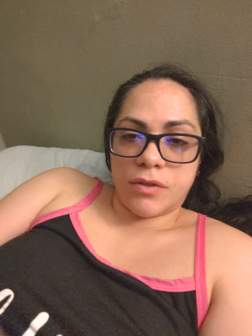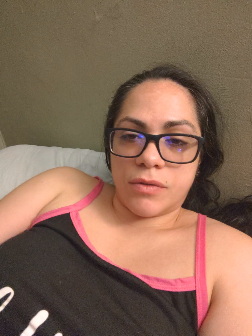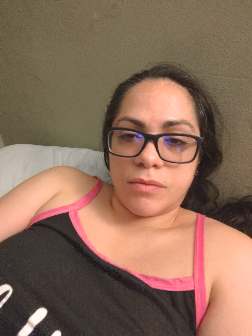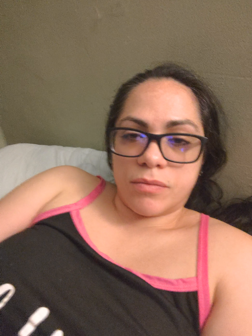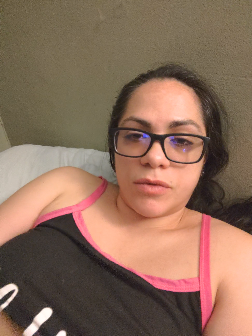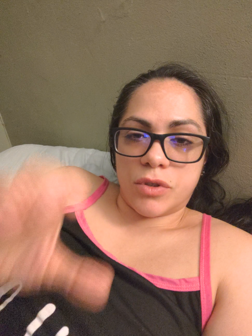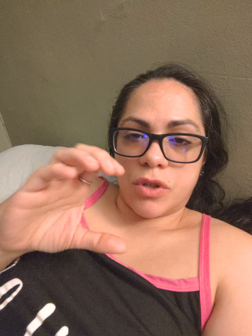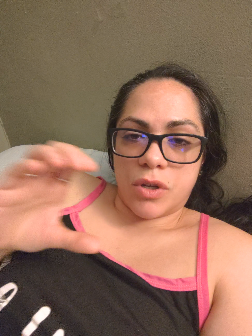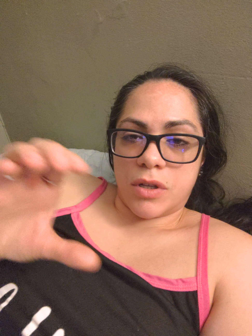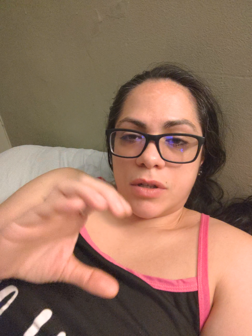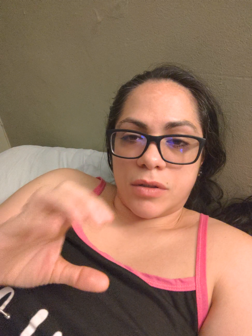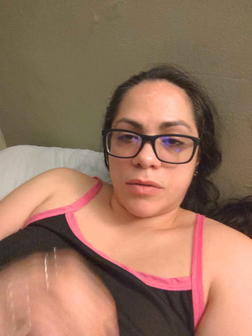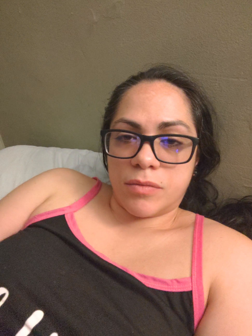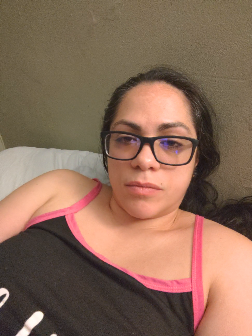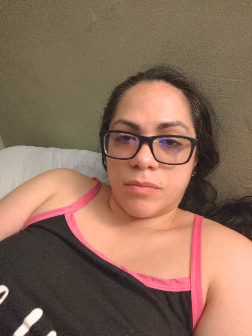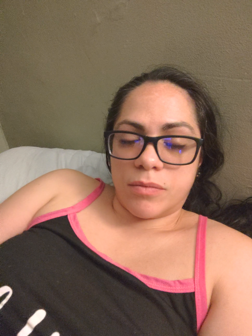chocolate